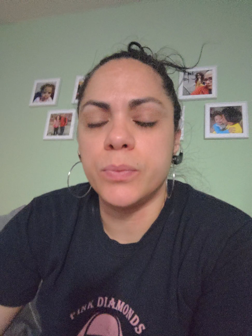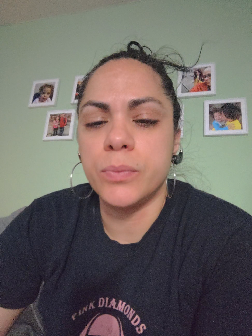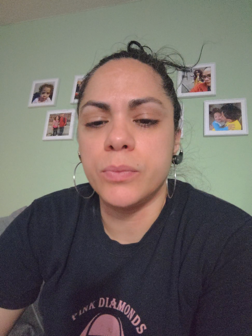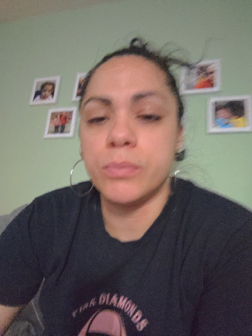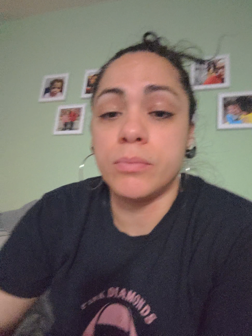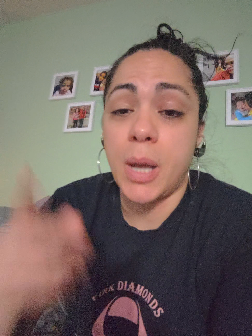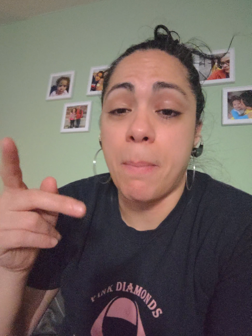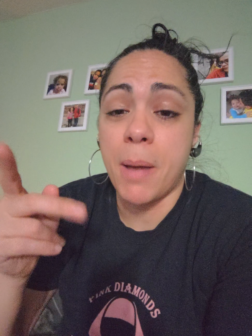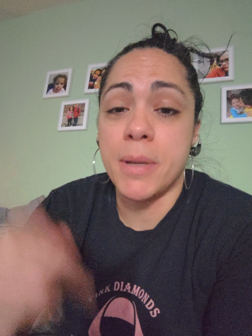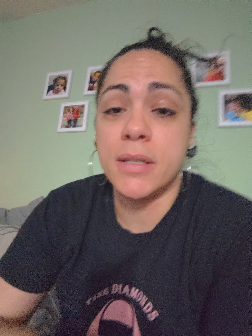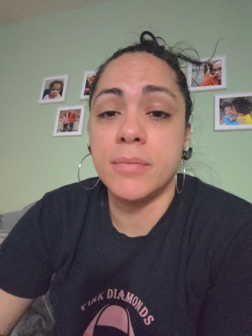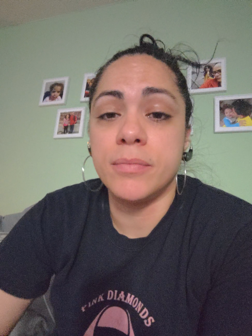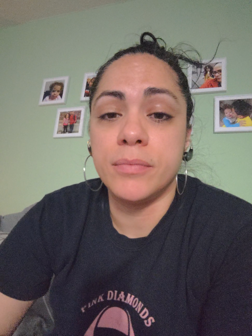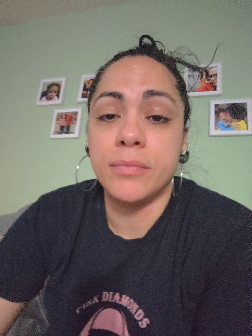puppy